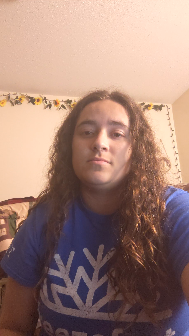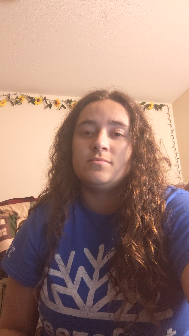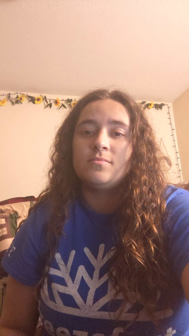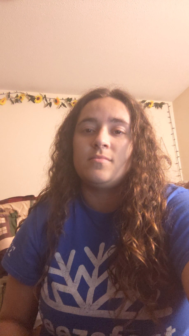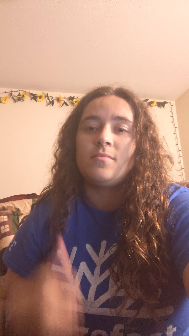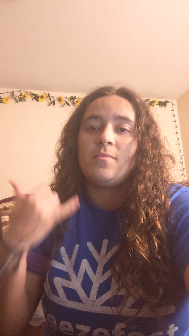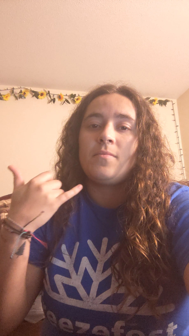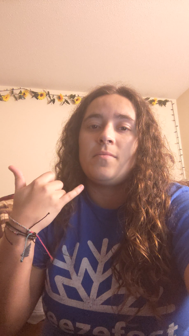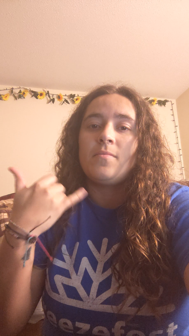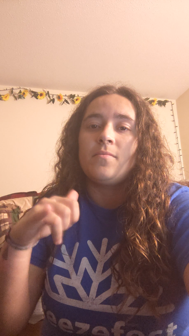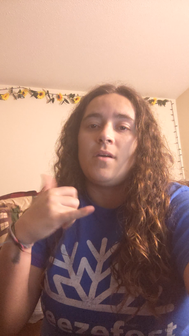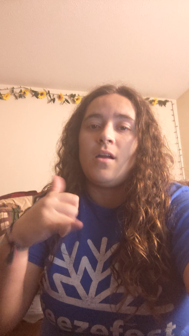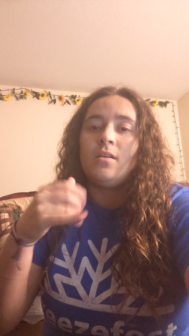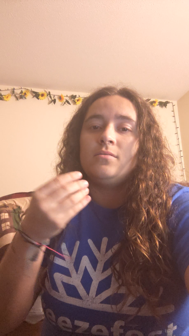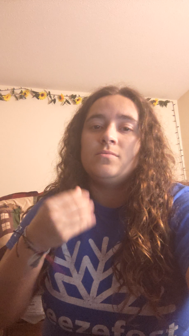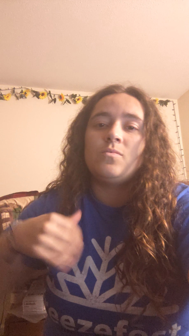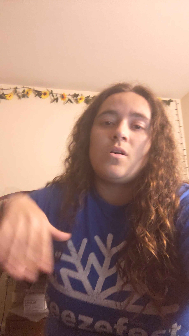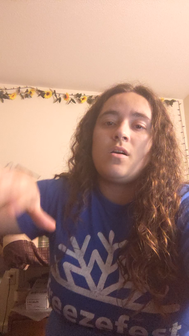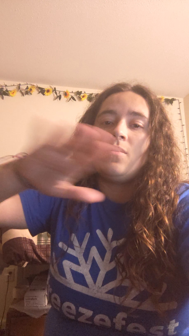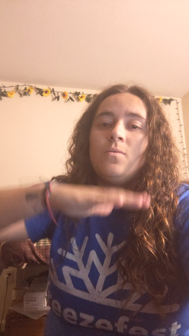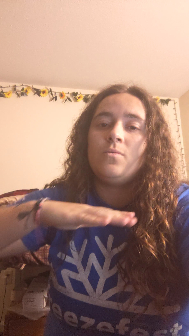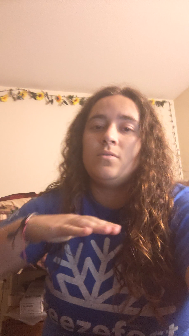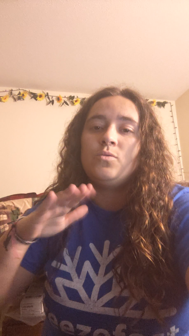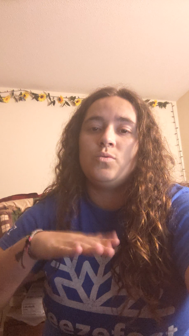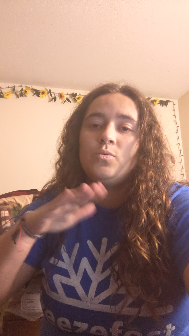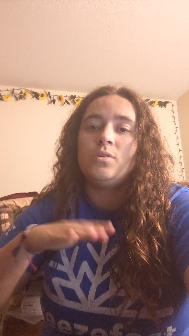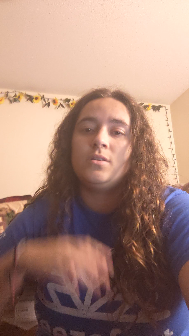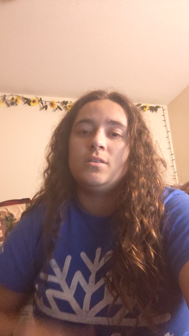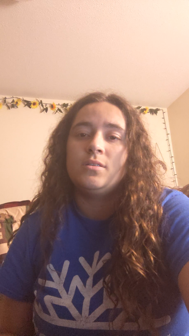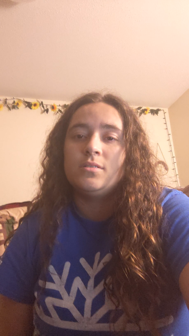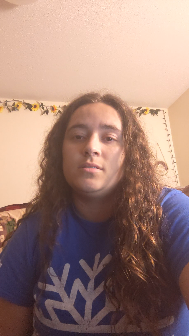playground